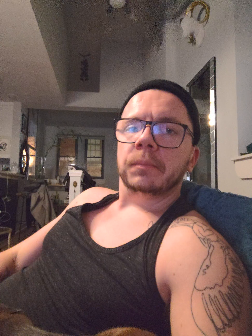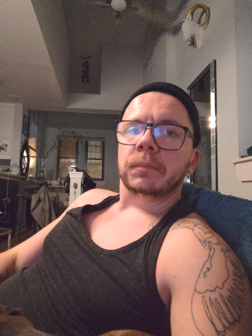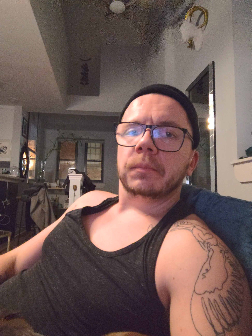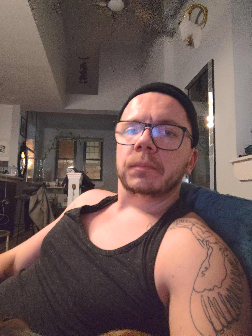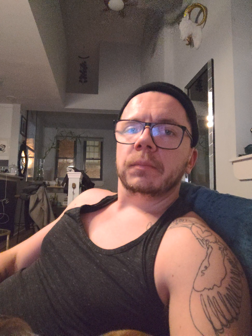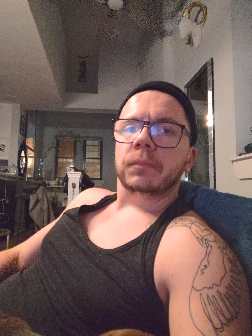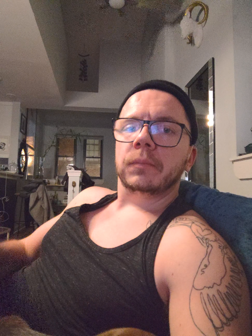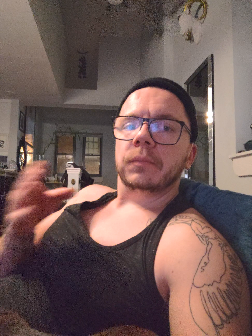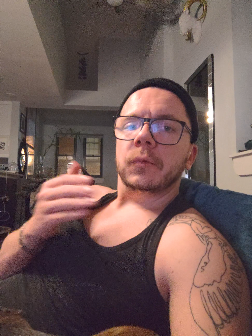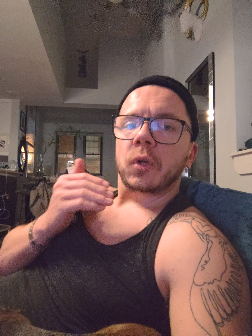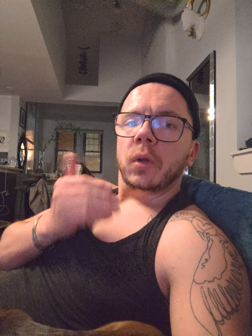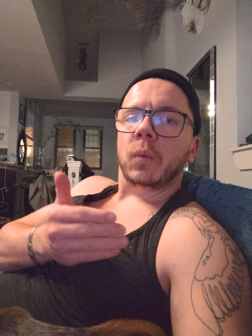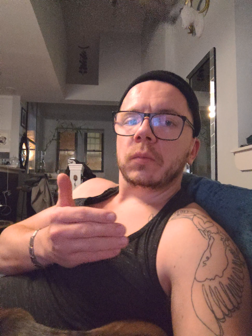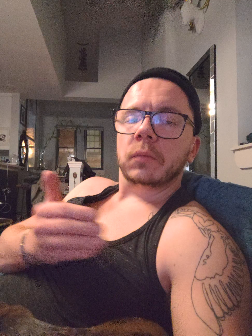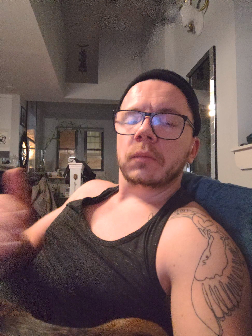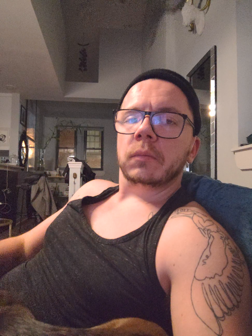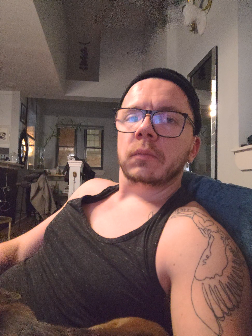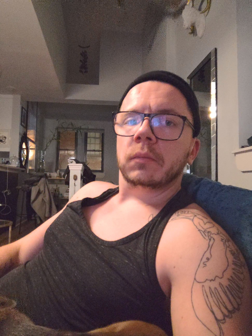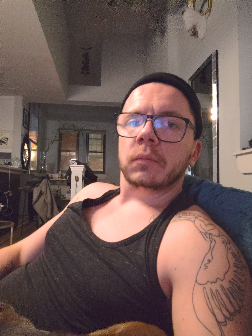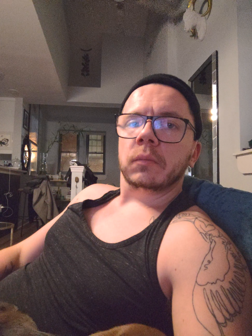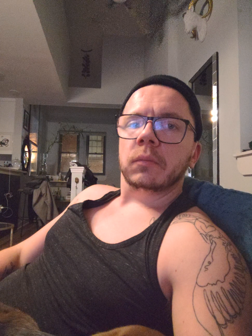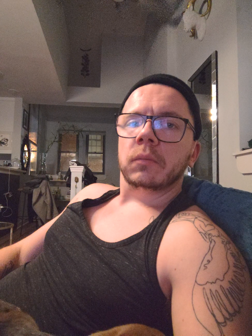close